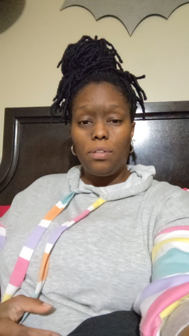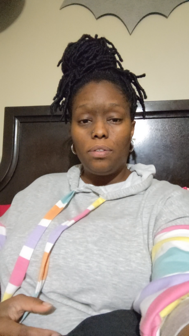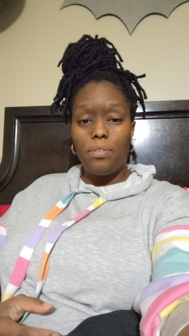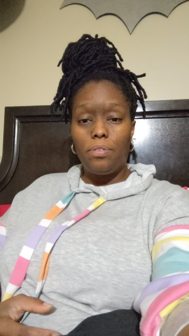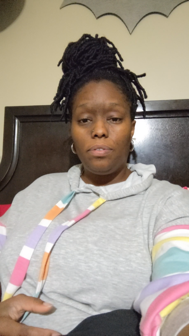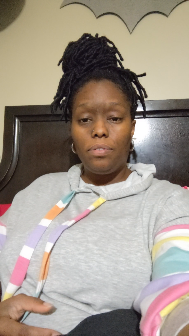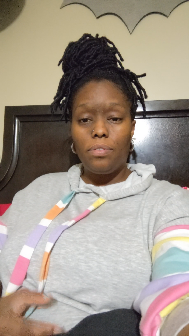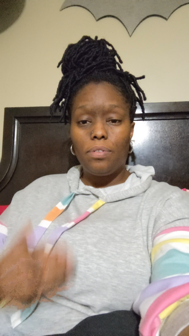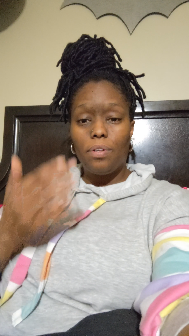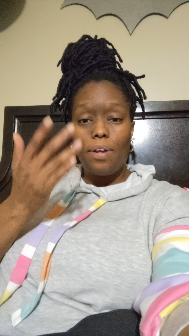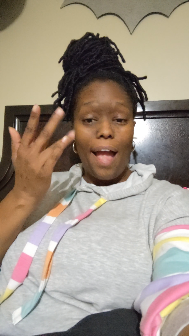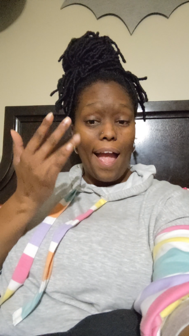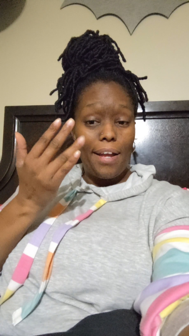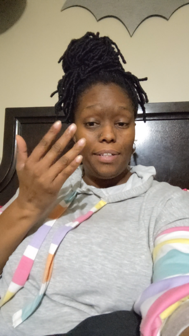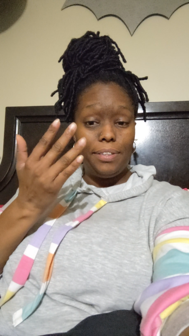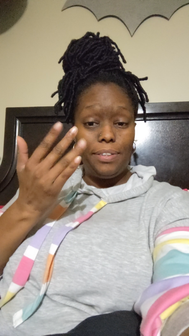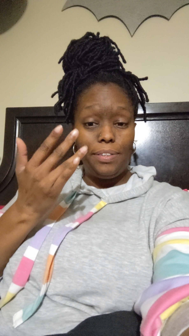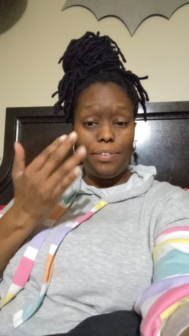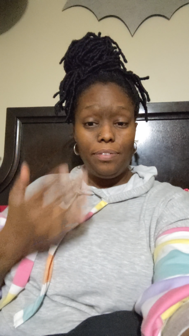hand